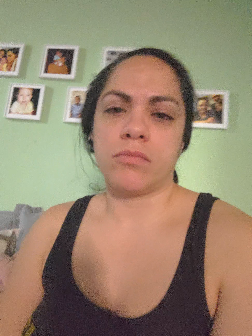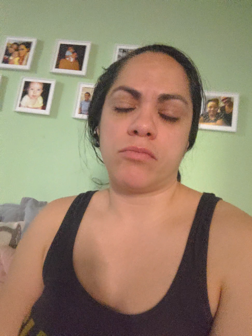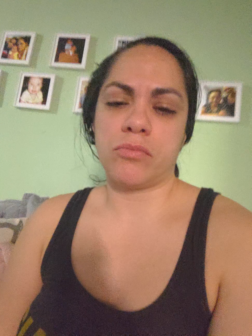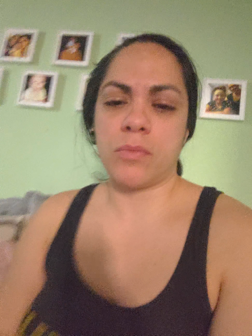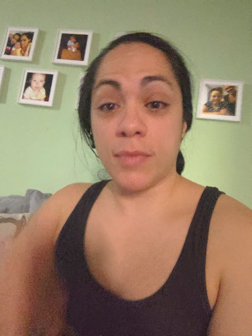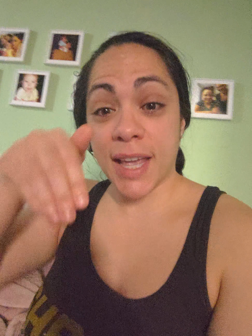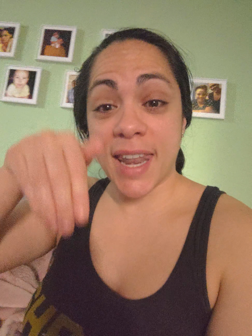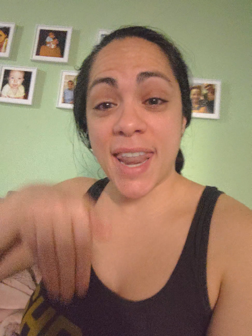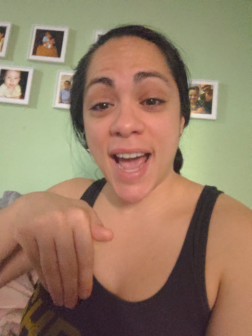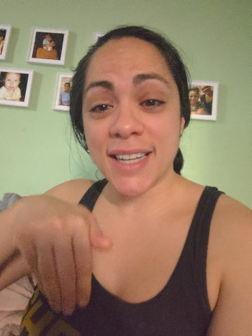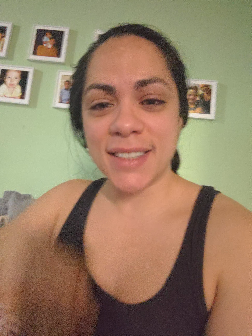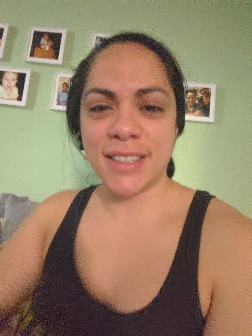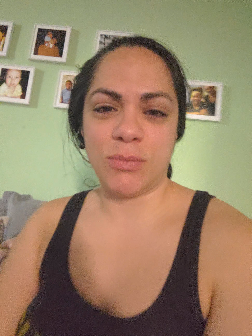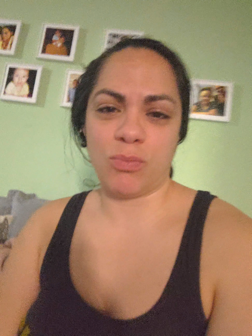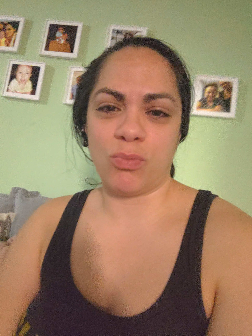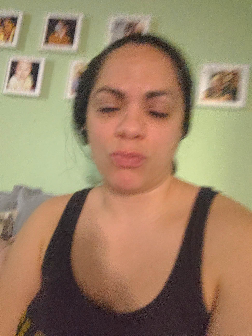night